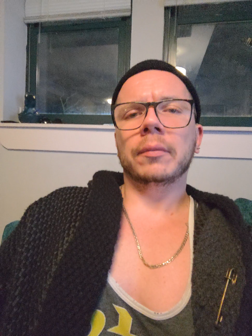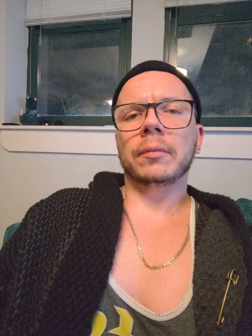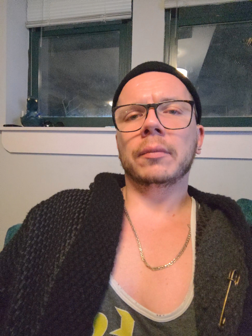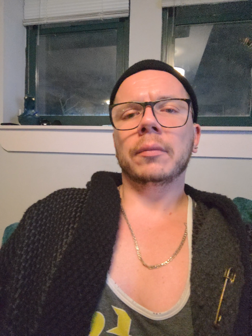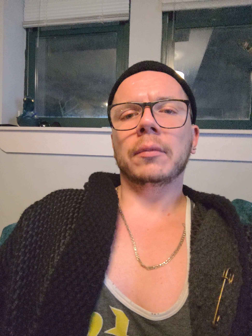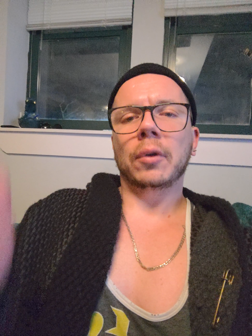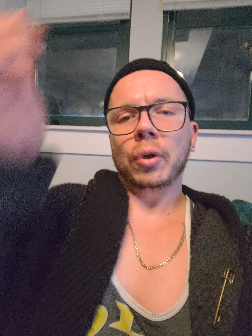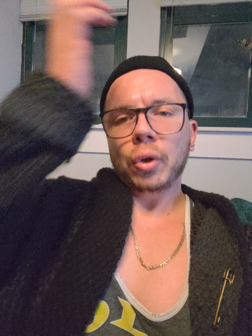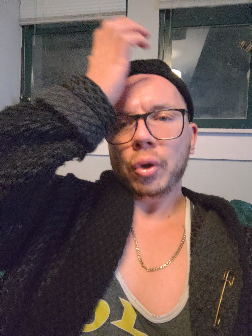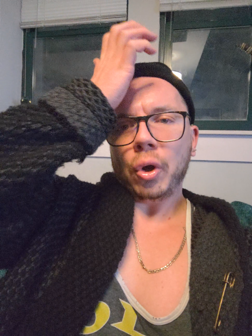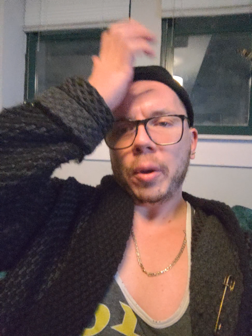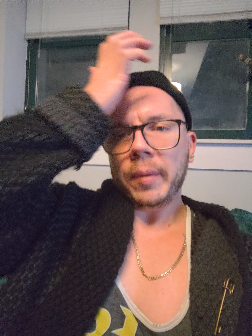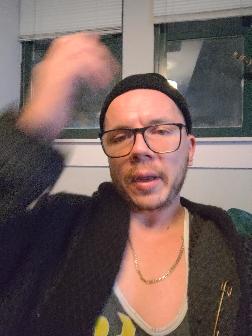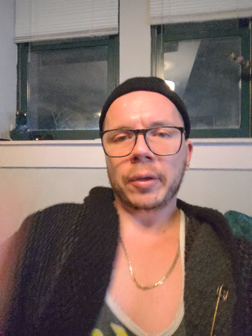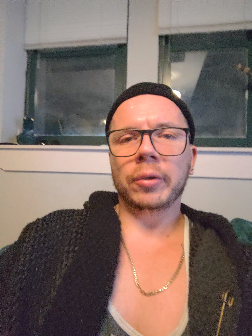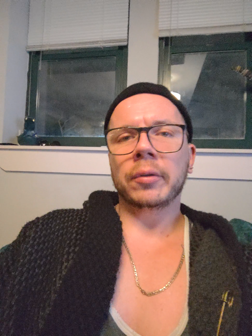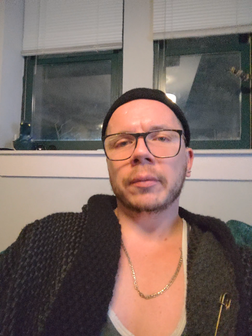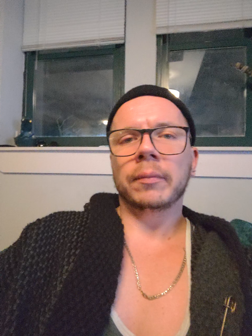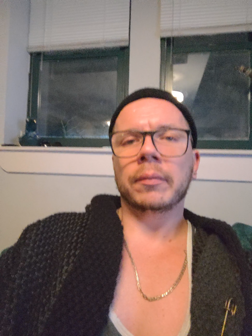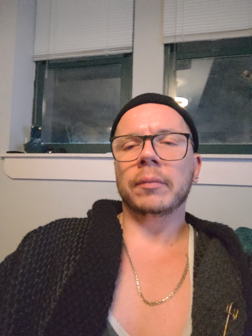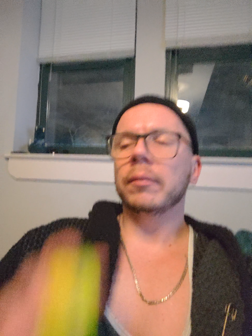garbage